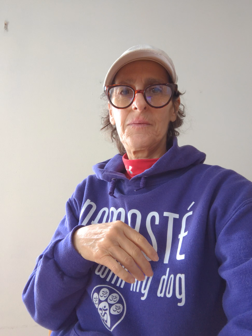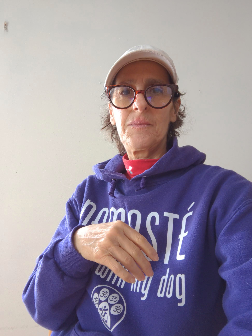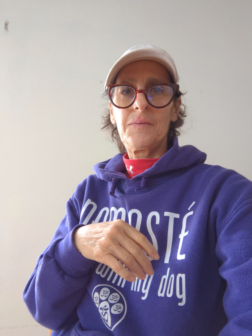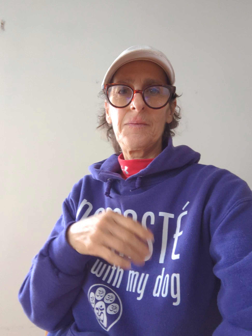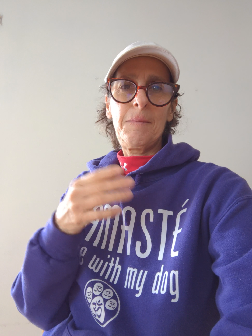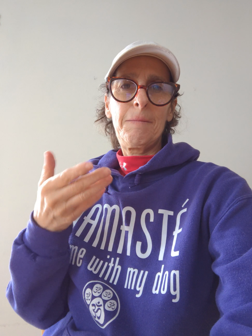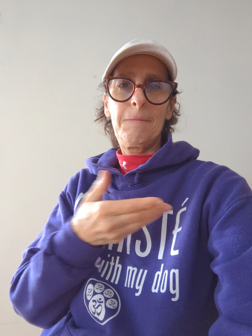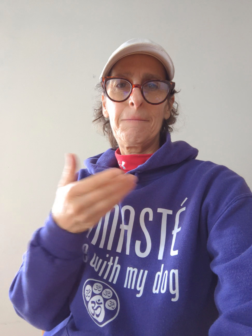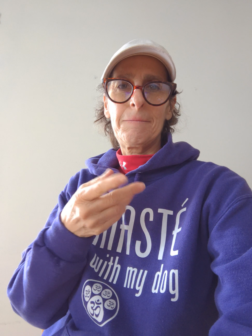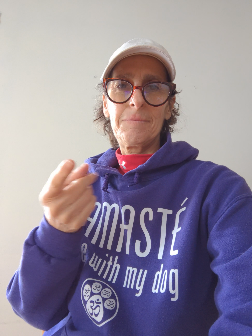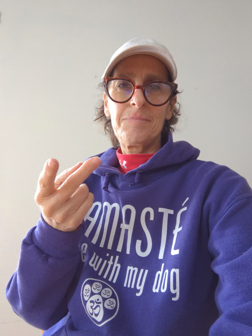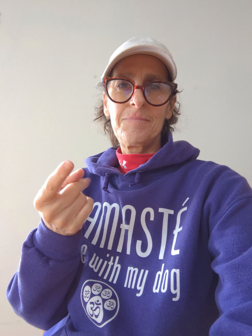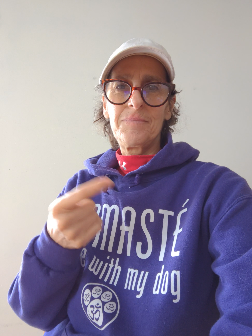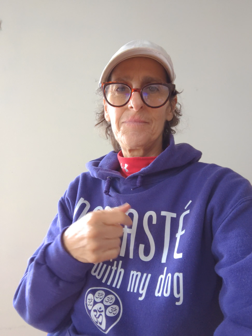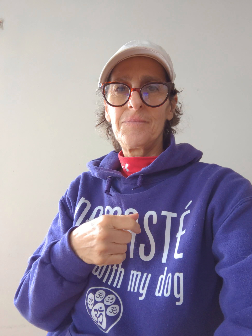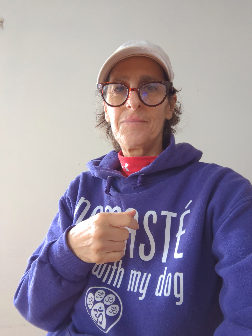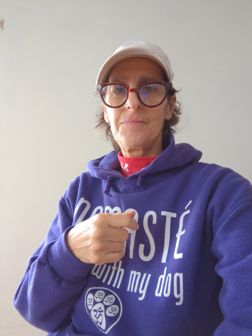puppy